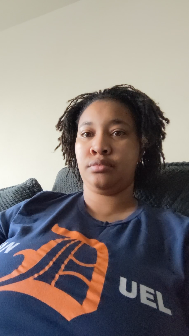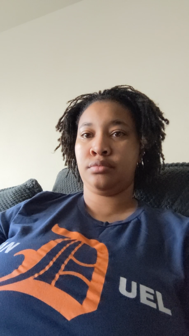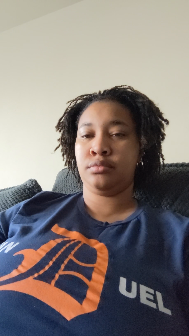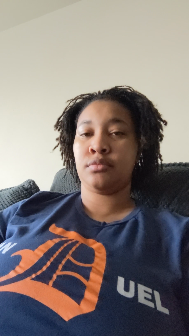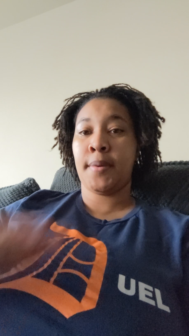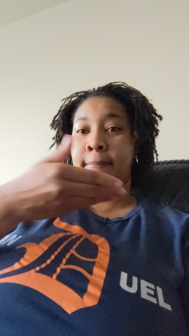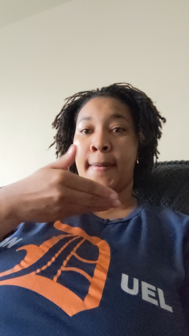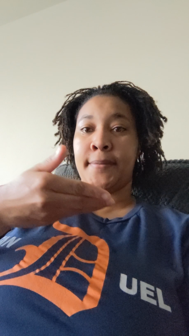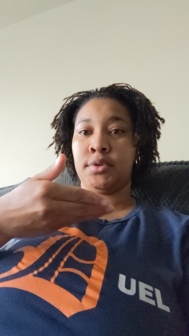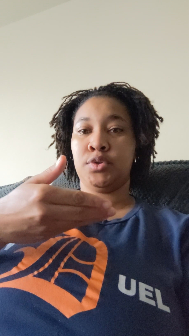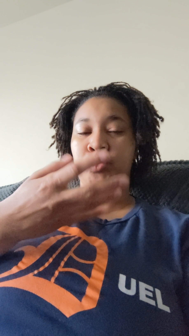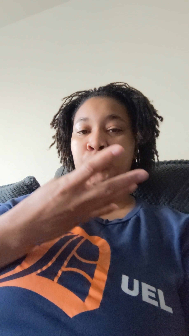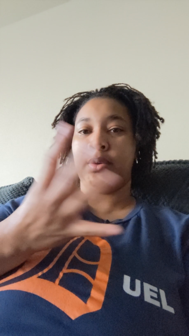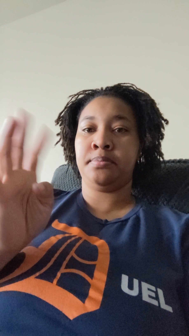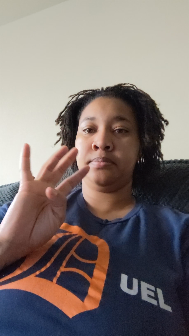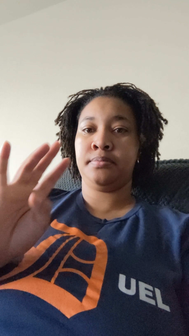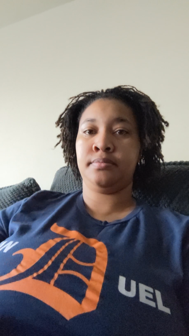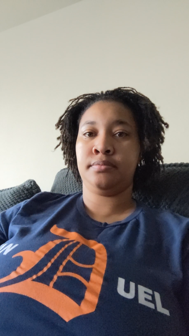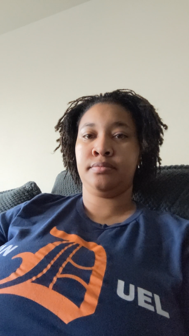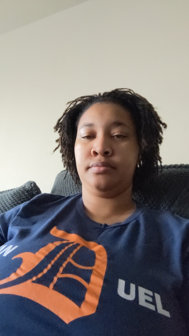crib